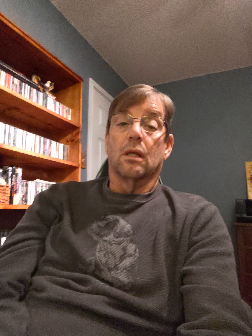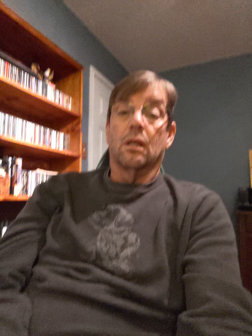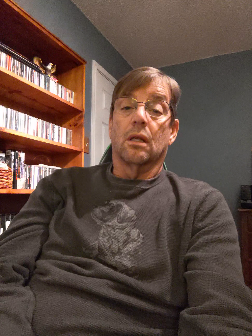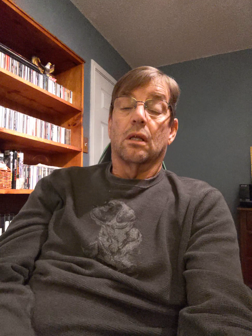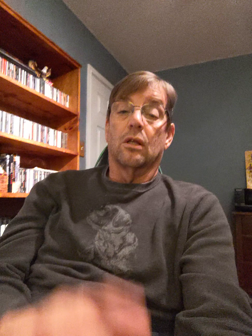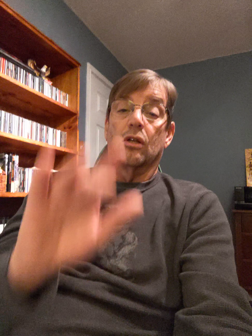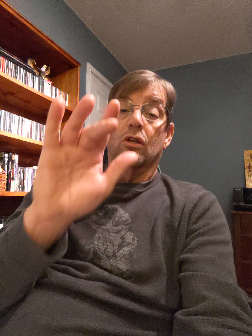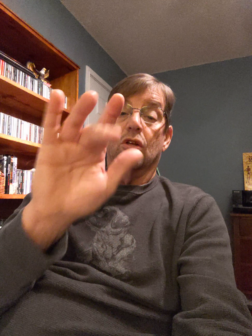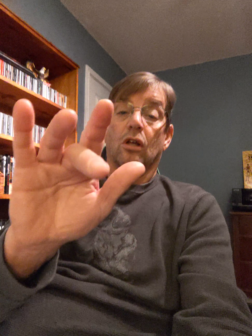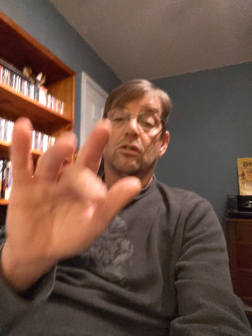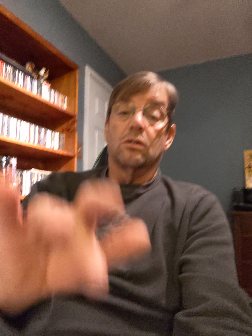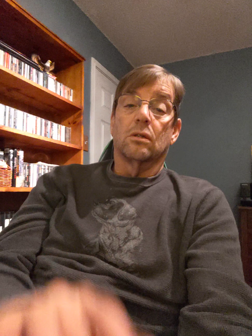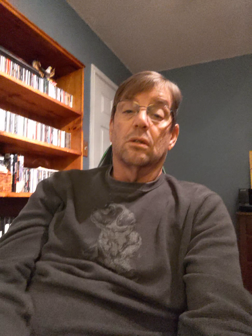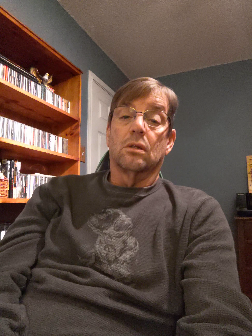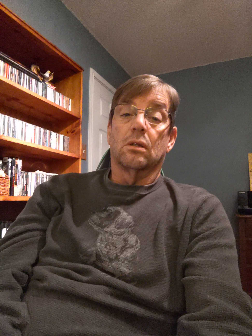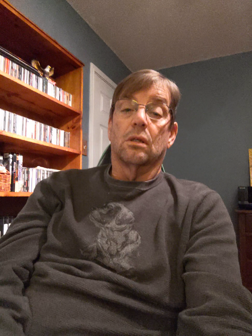touch